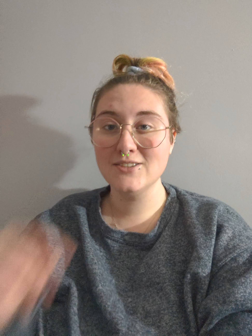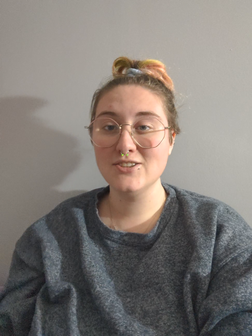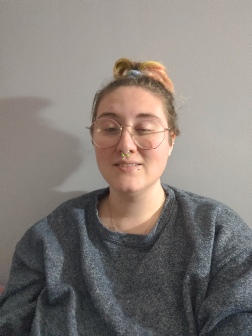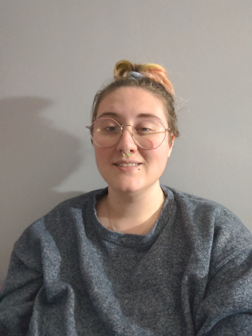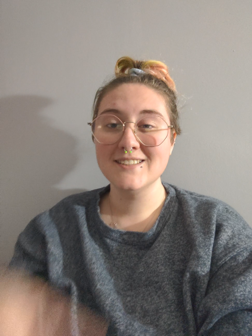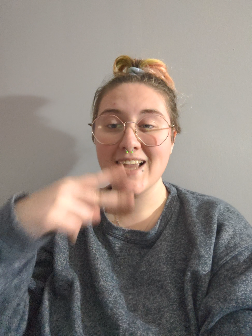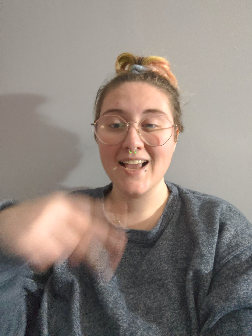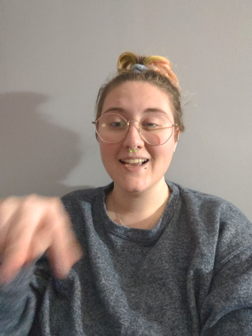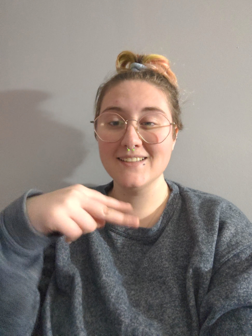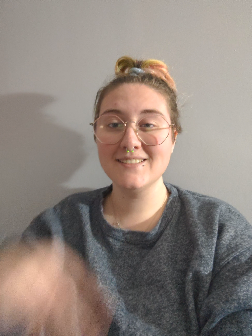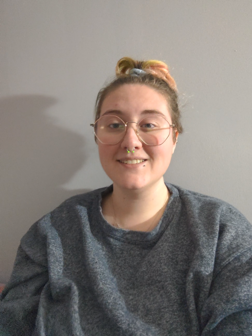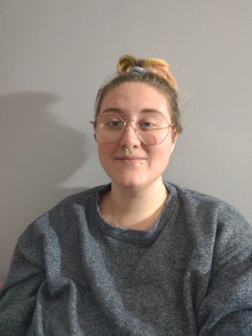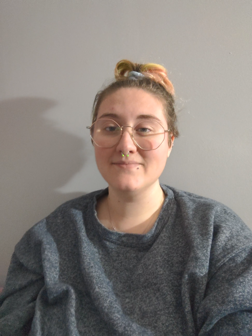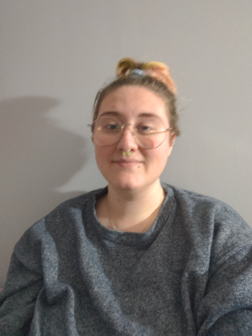dance